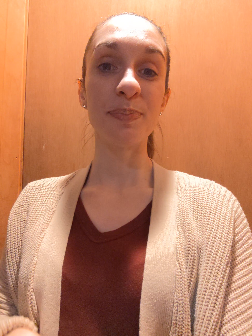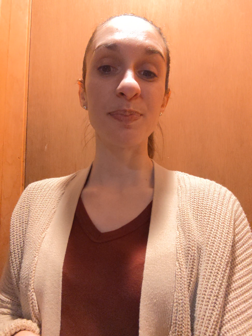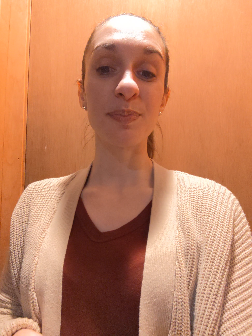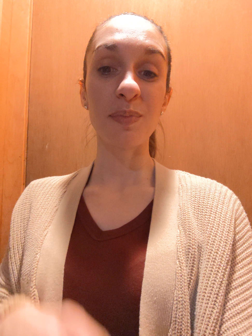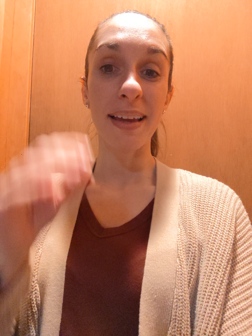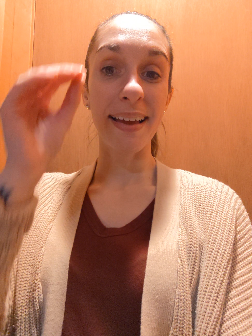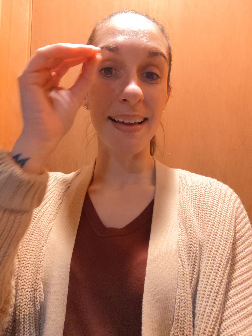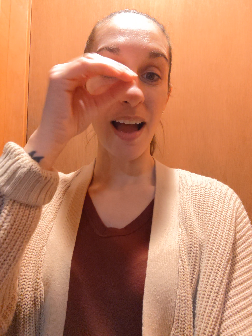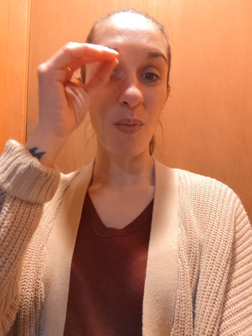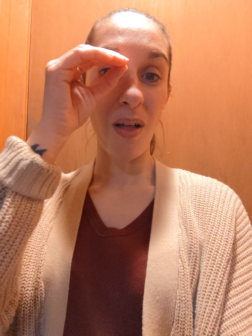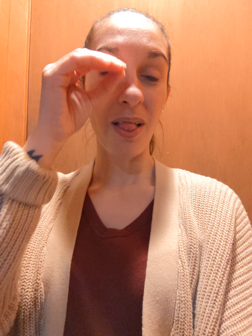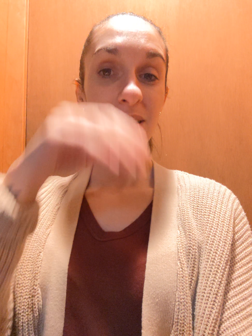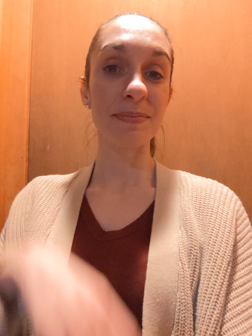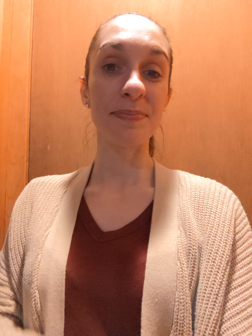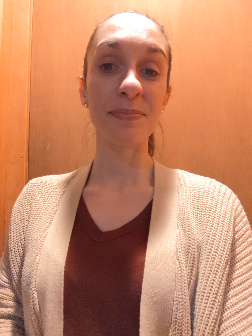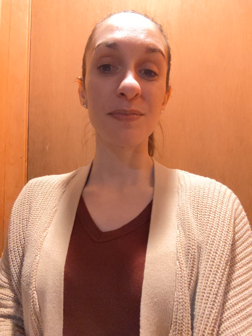owl